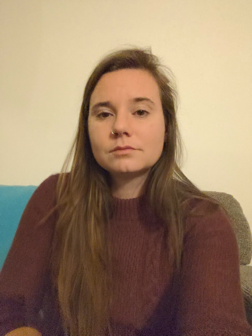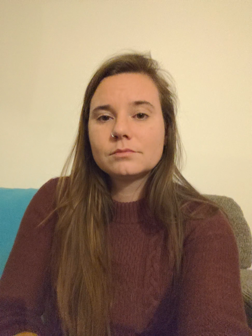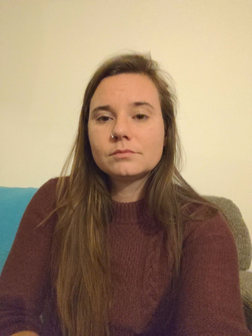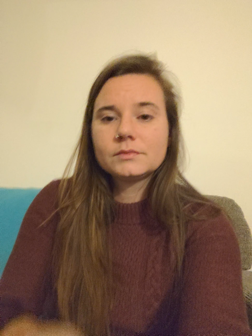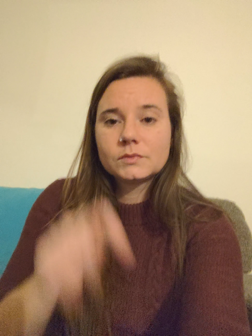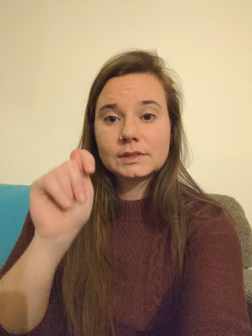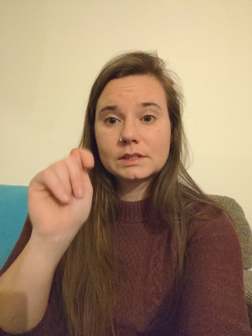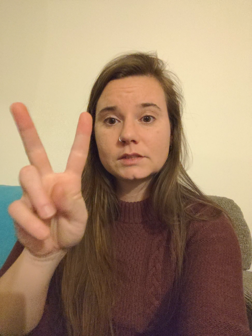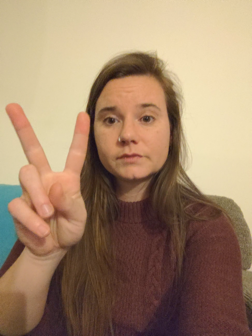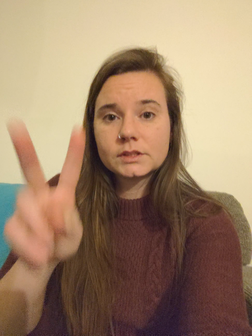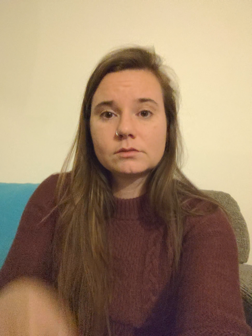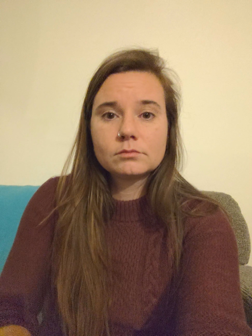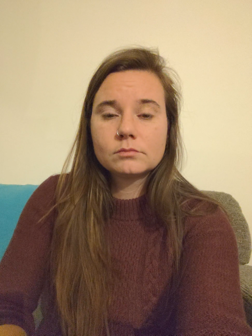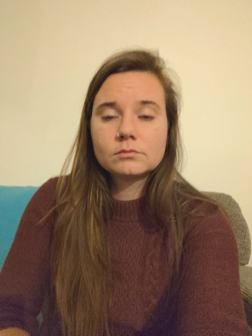TV